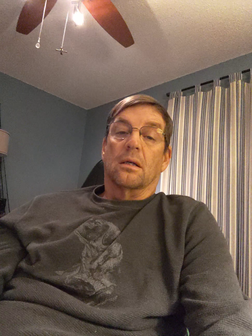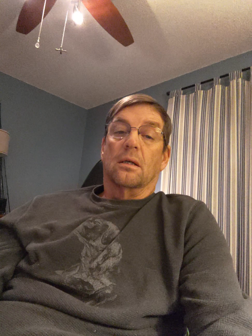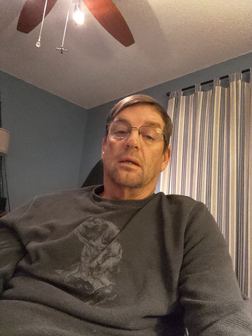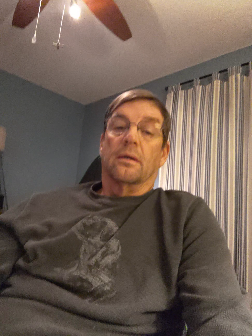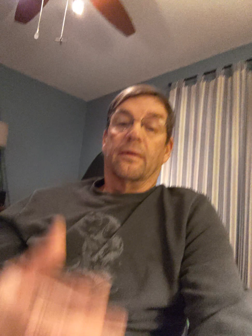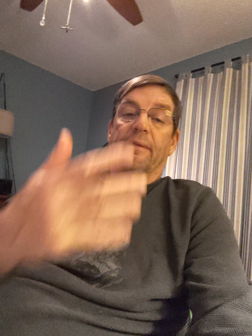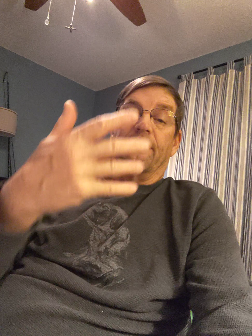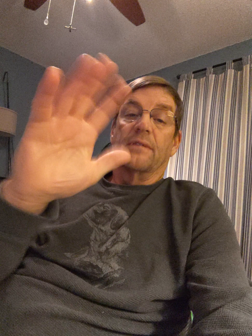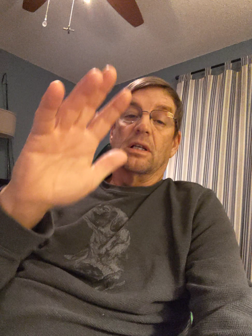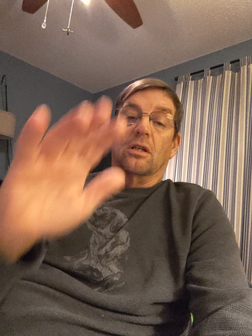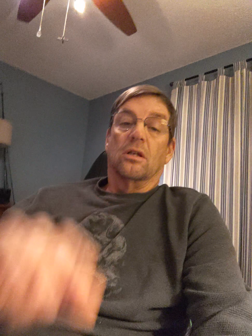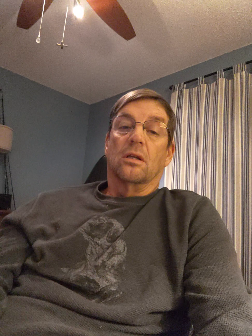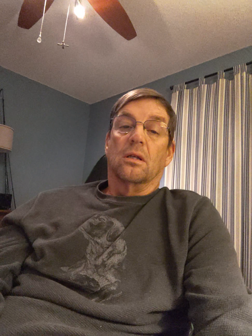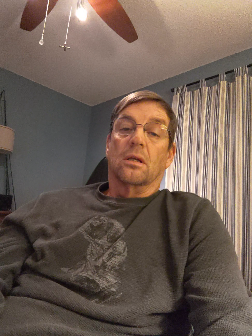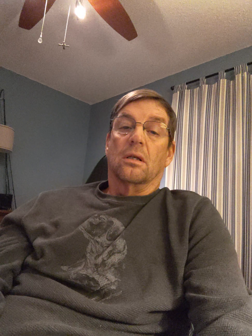finish